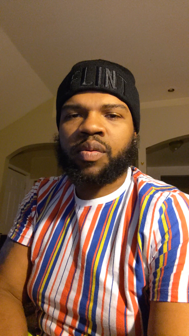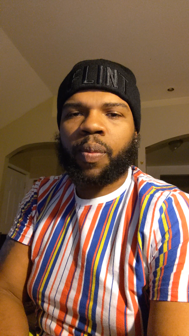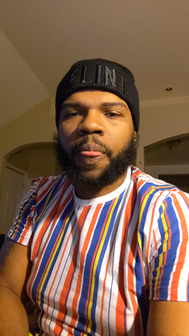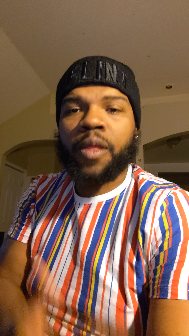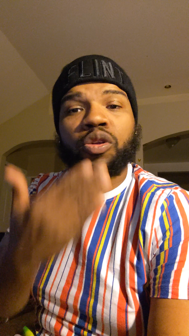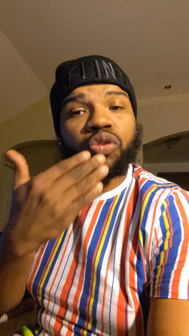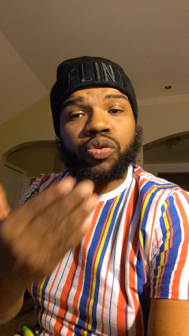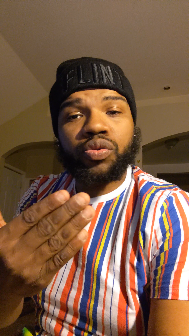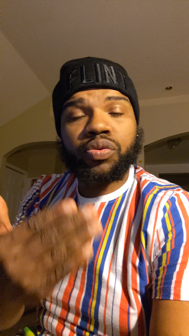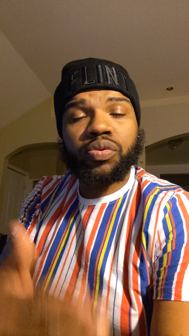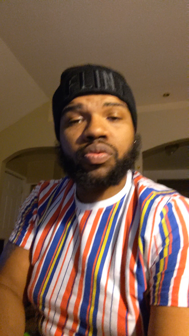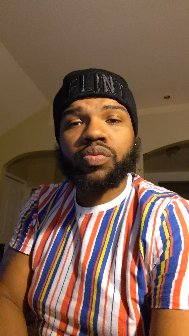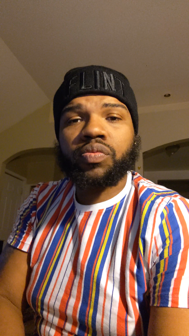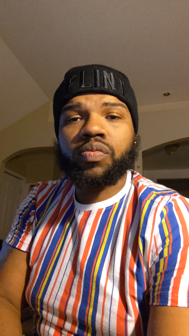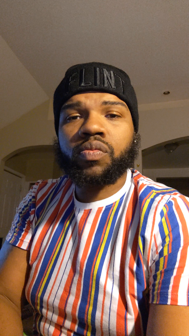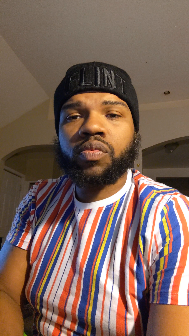good